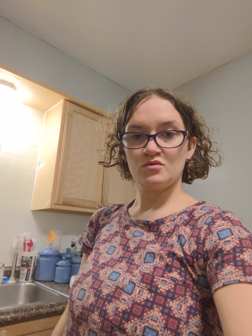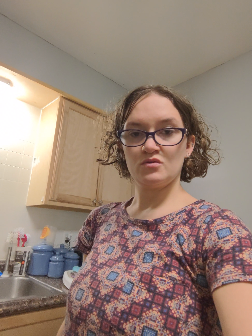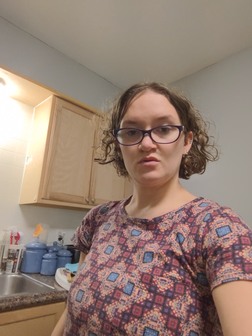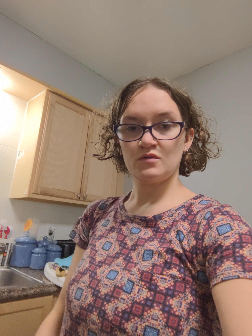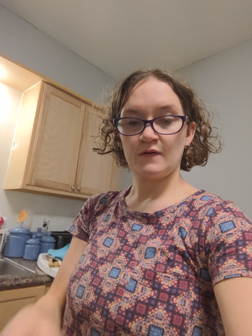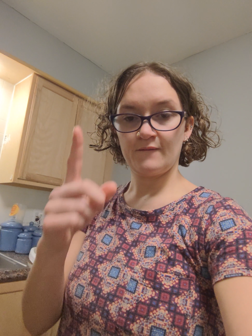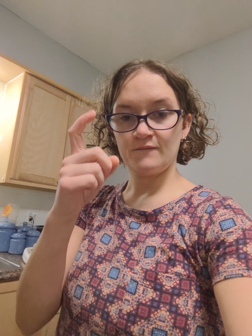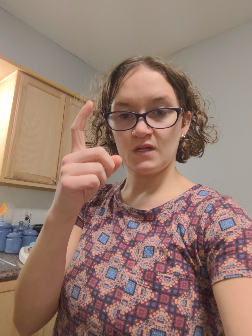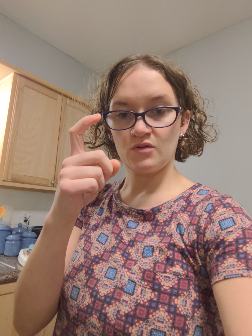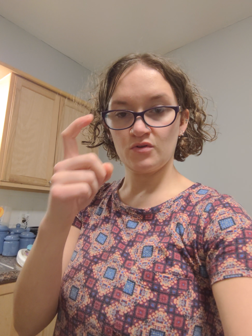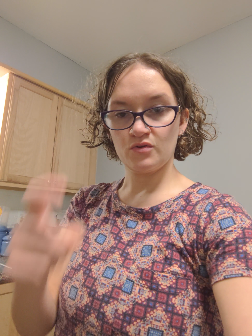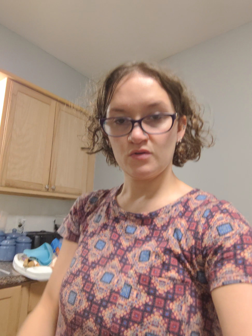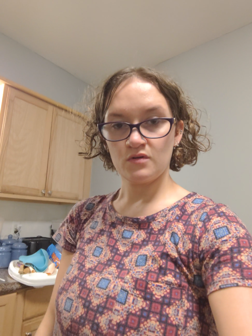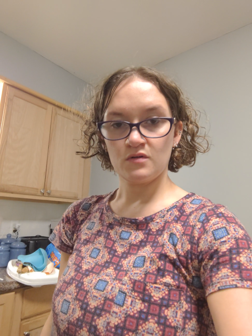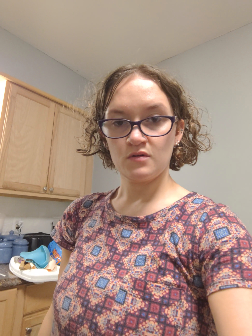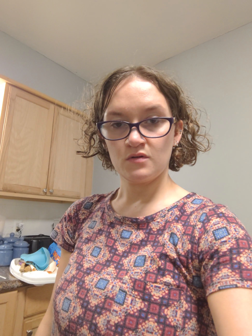finger